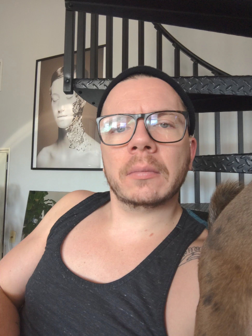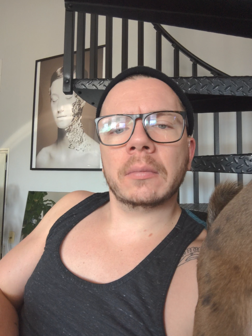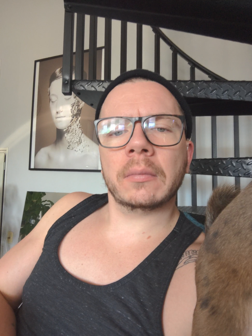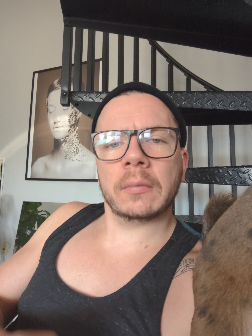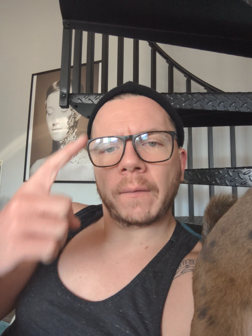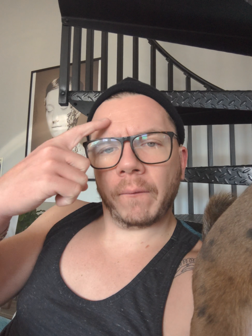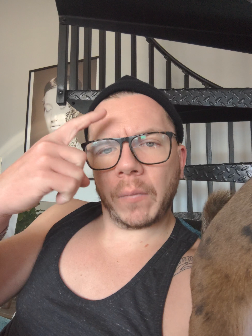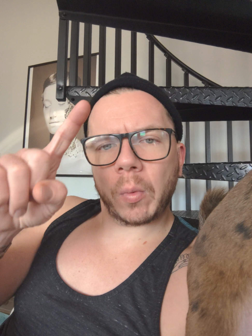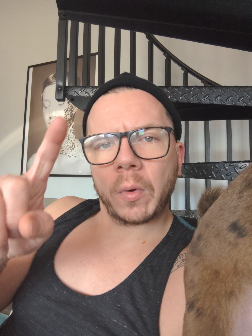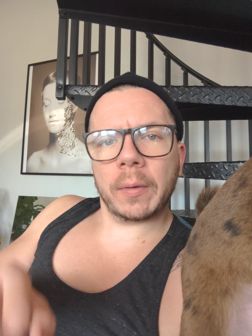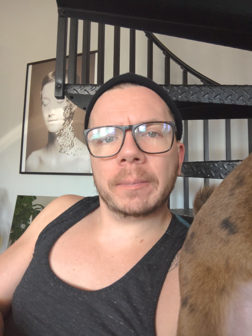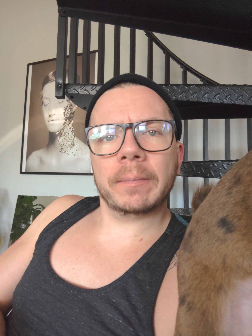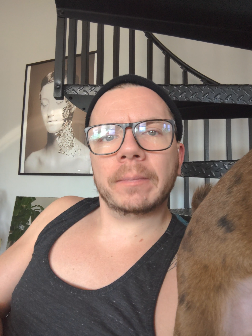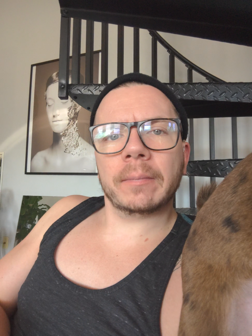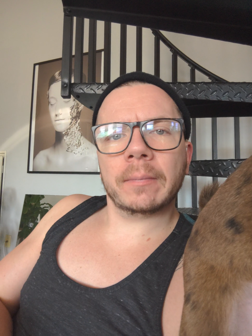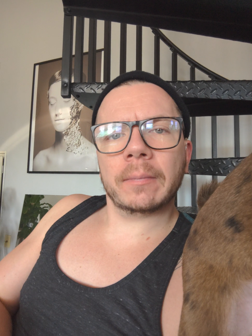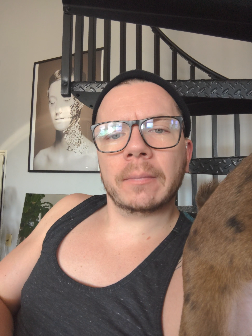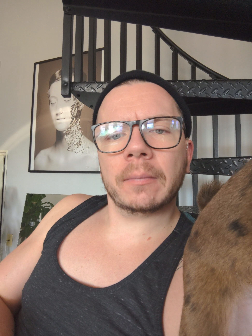for